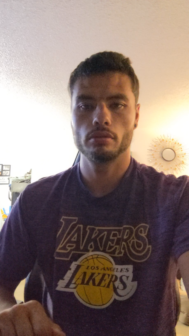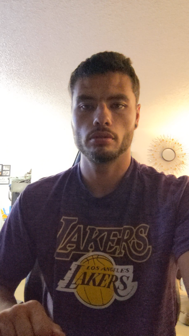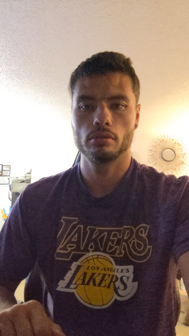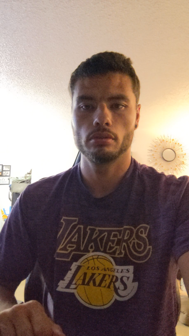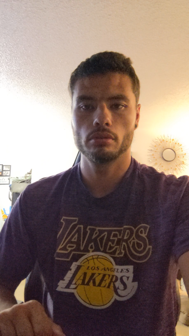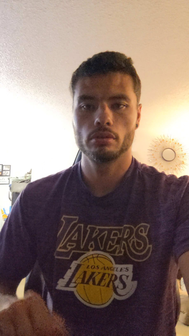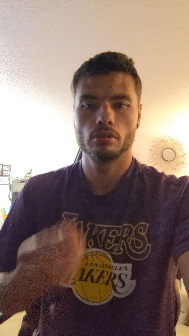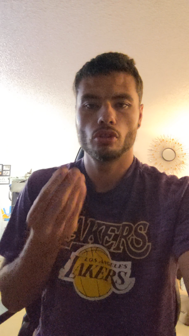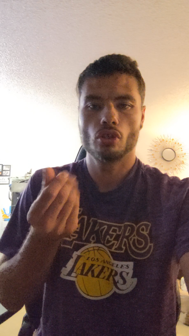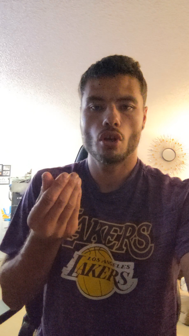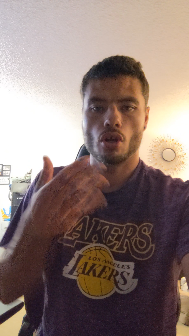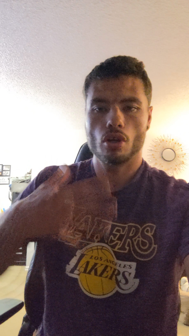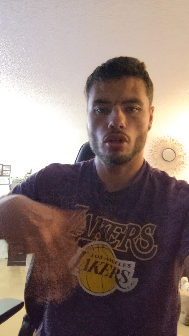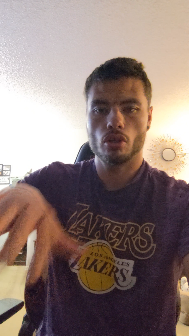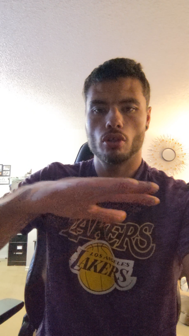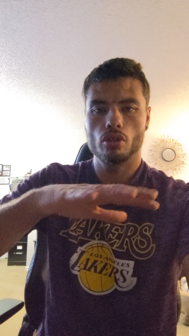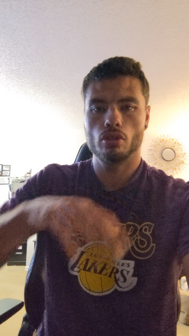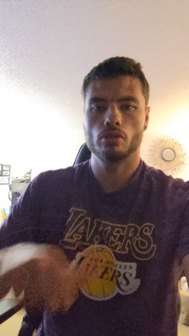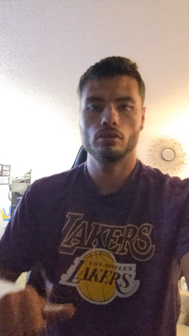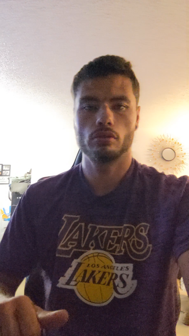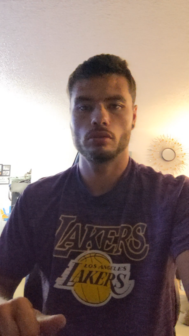garden